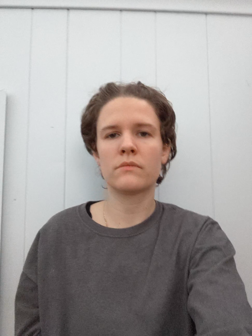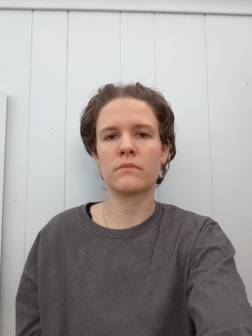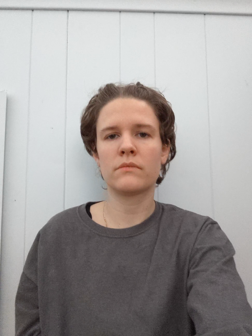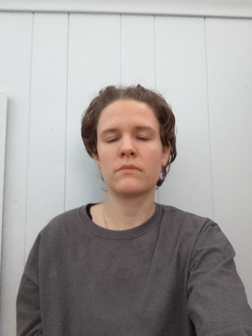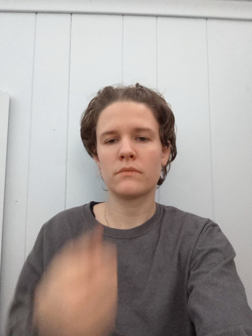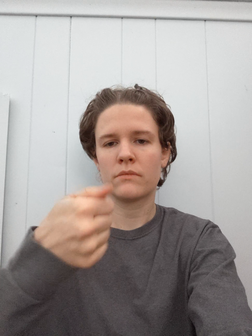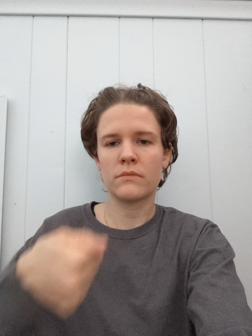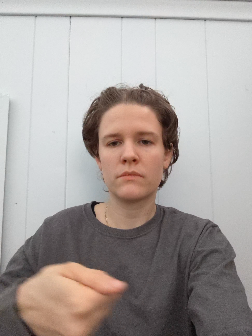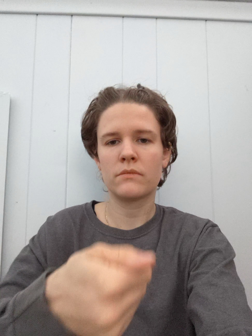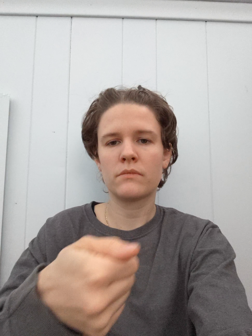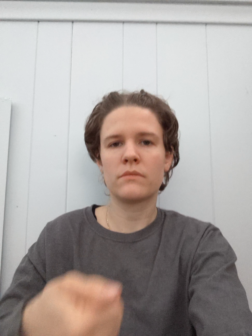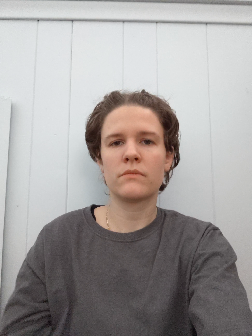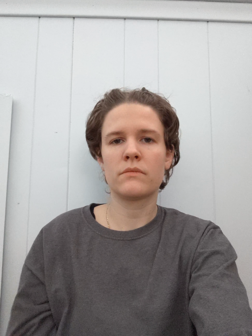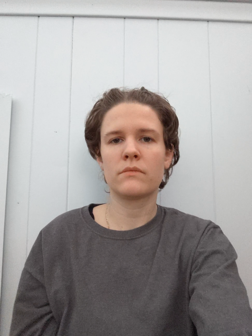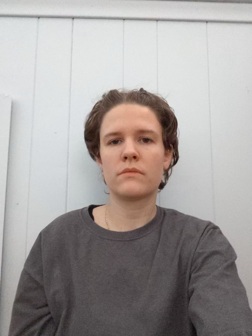hide